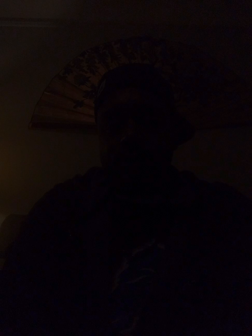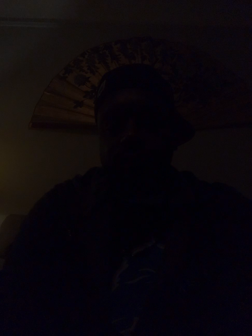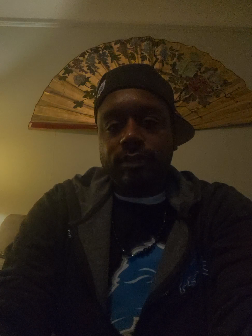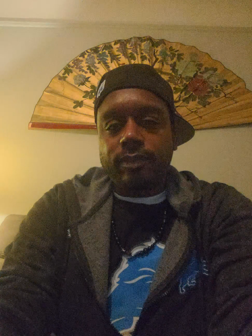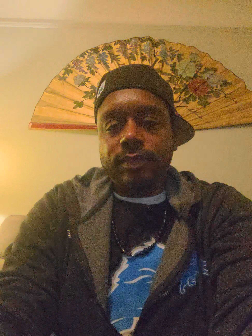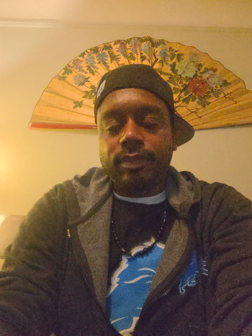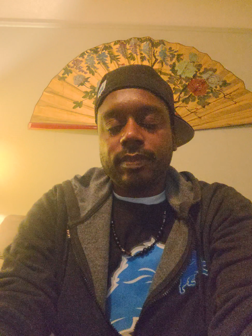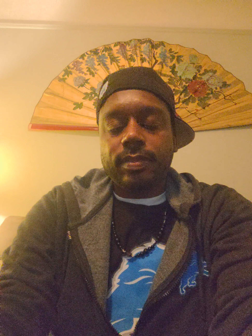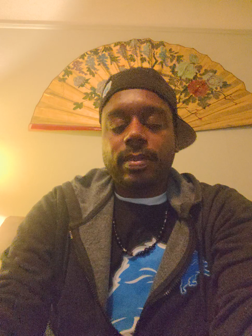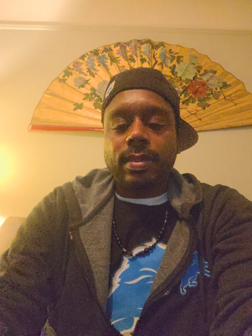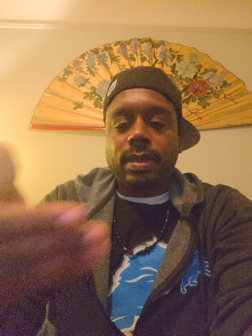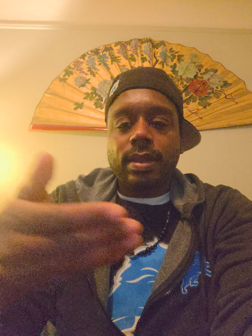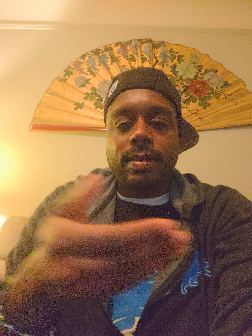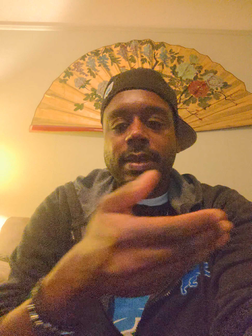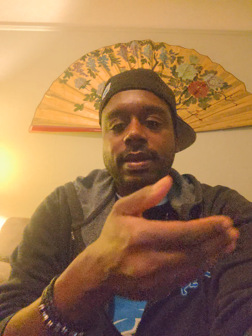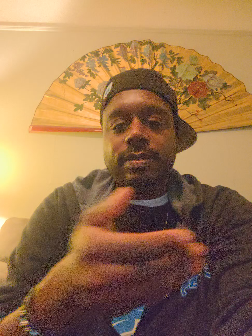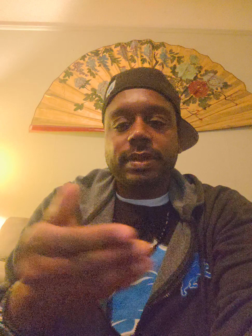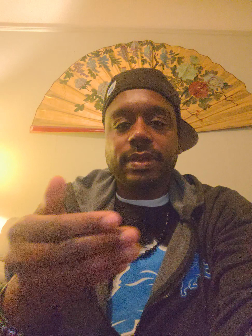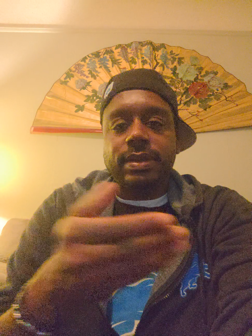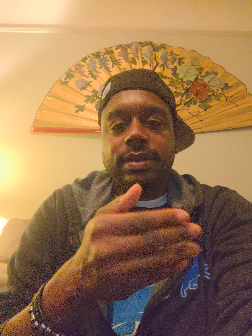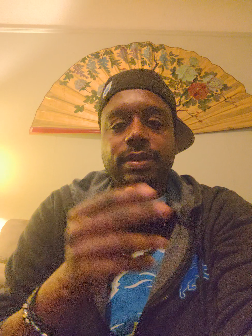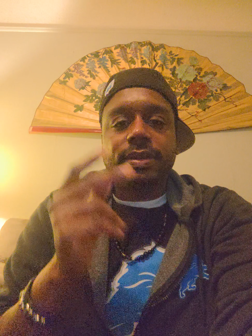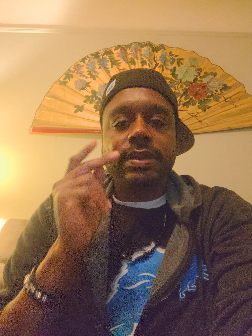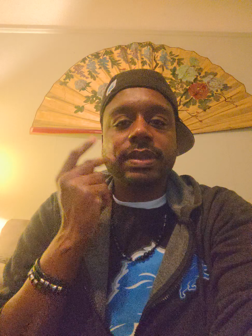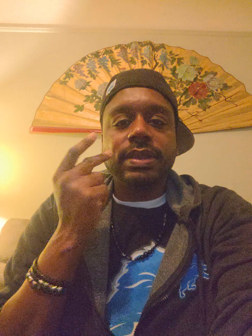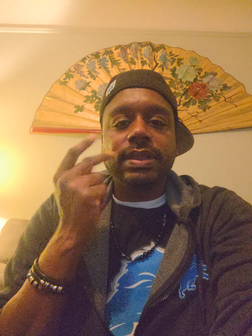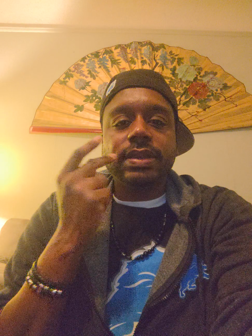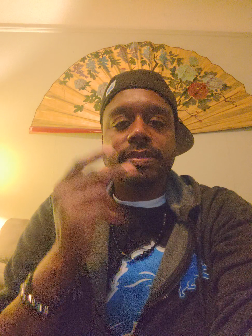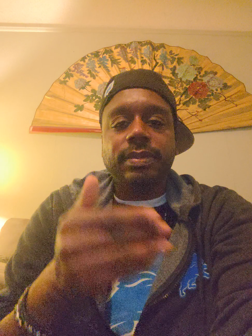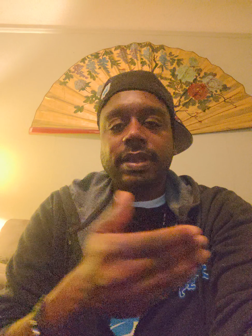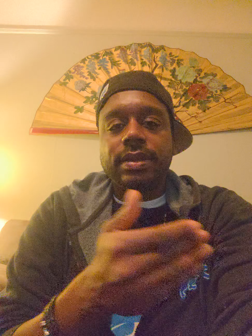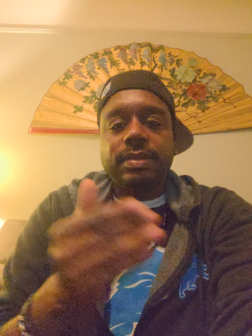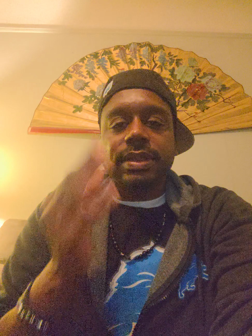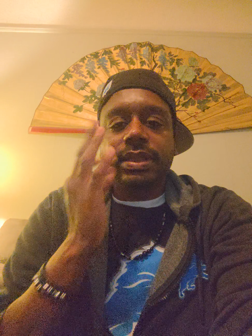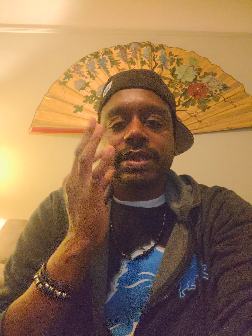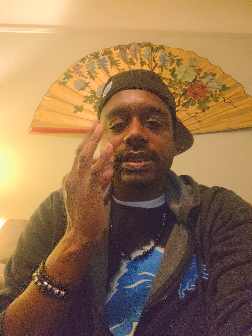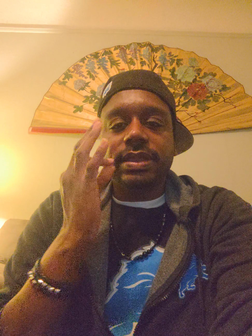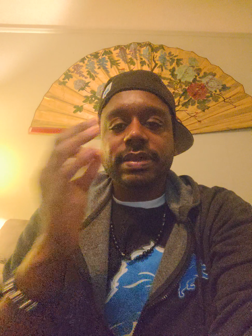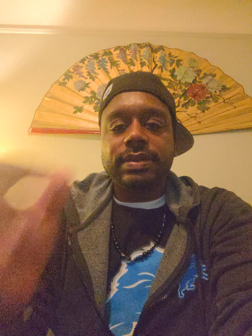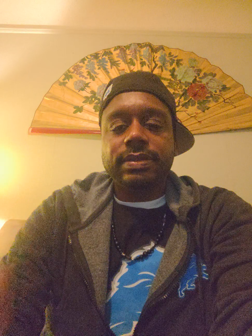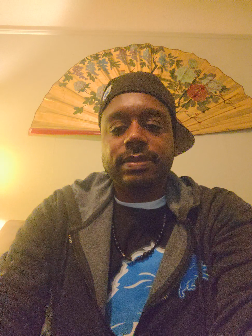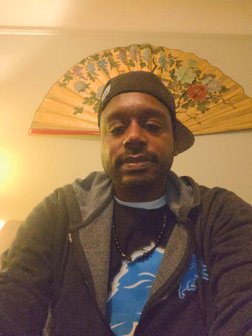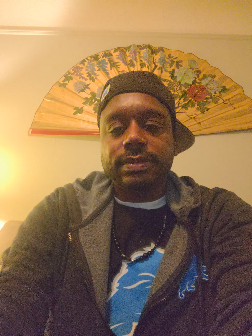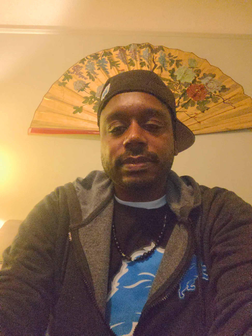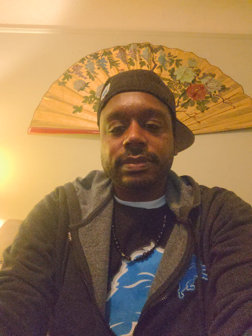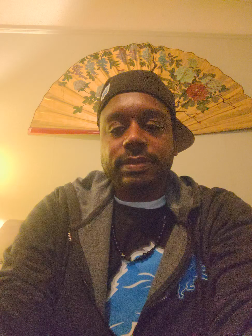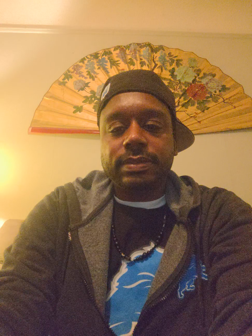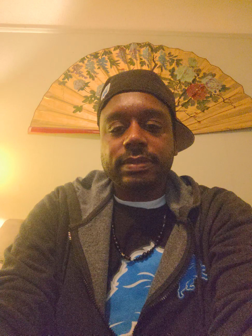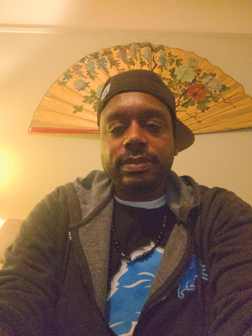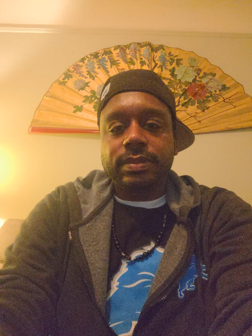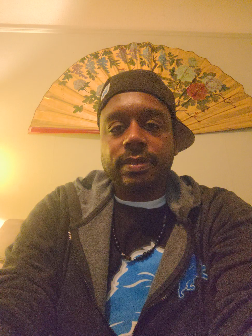kitty